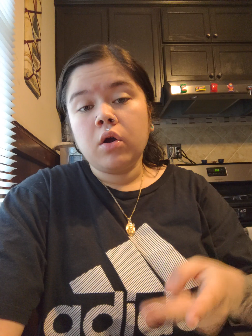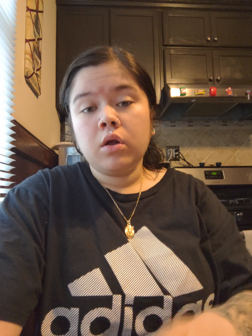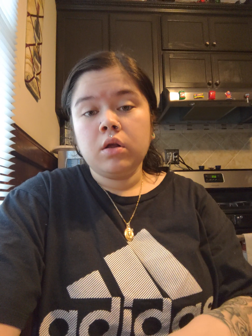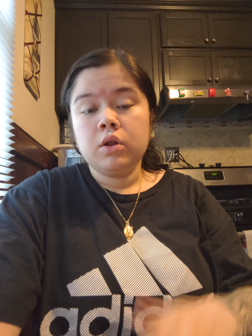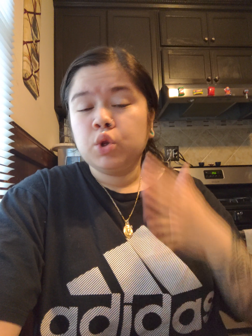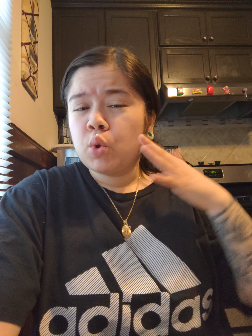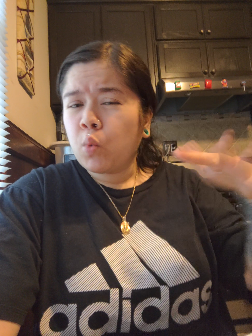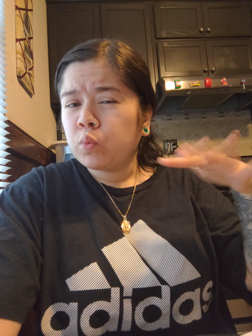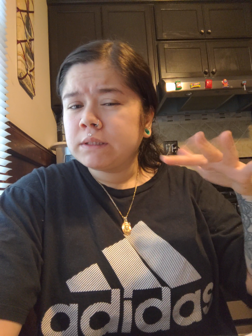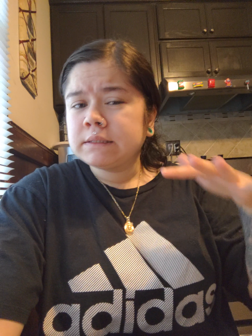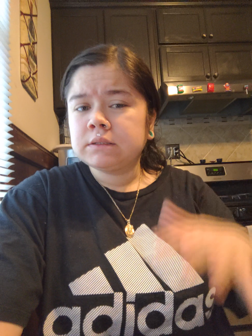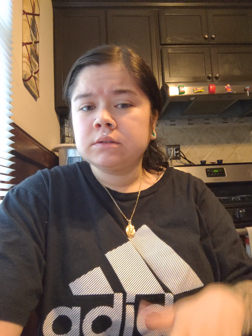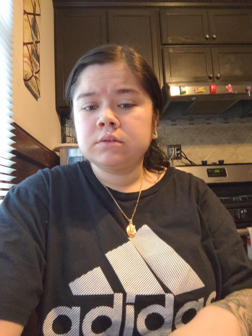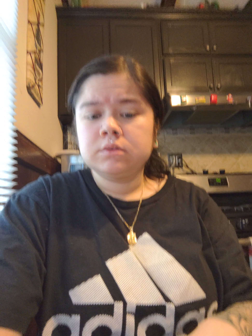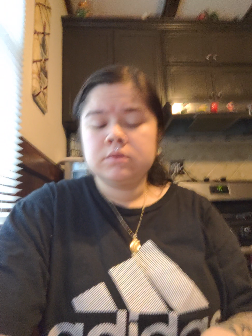noisy